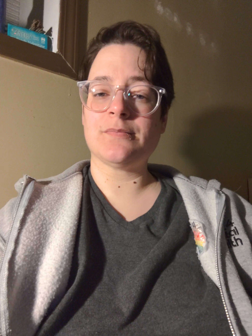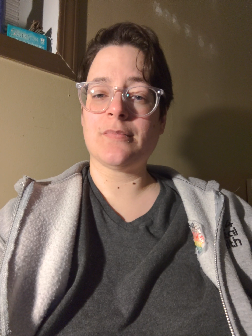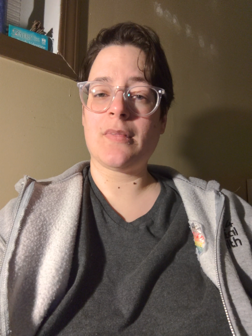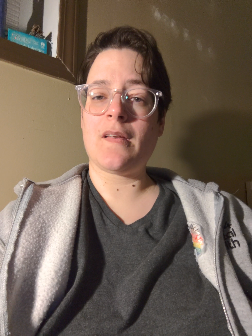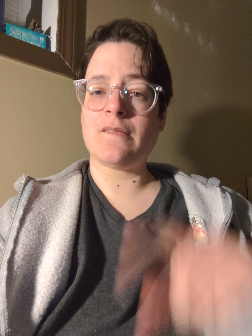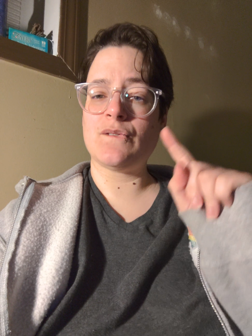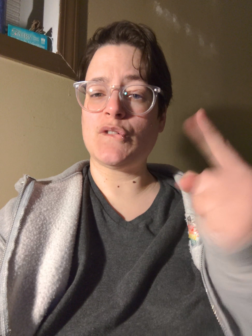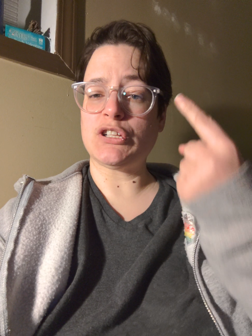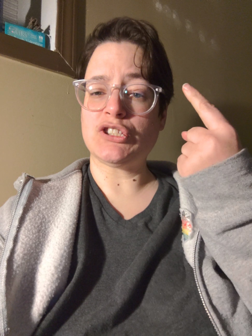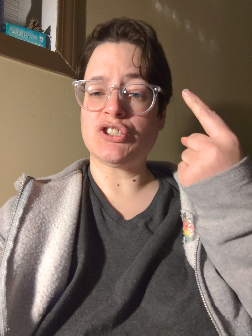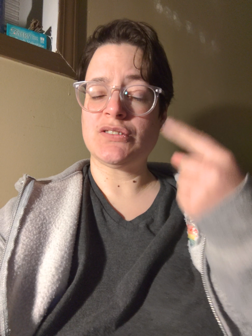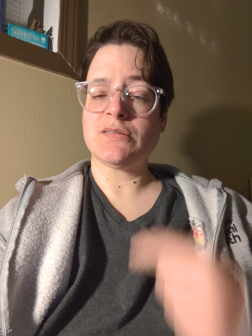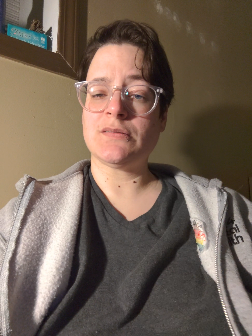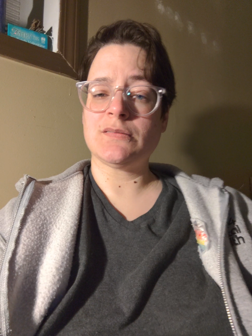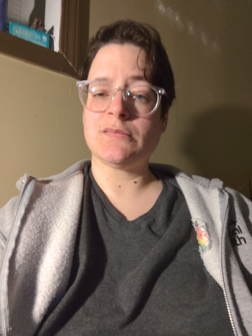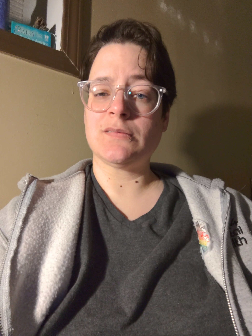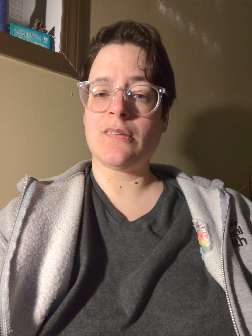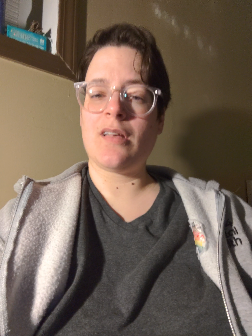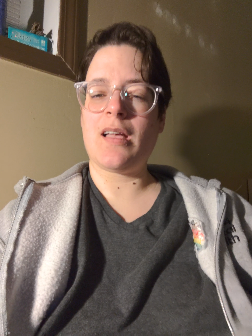first